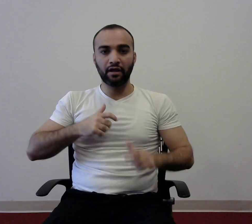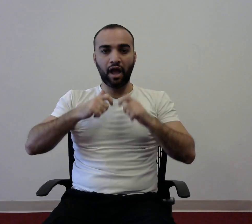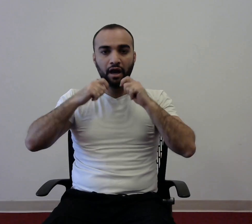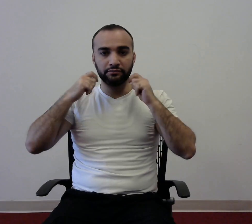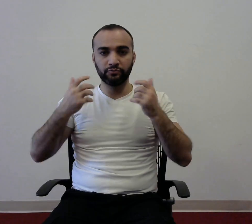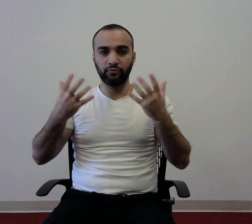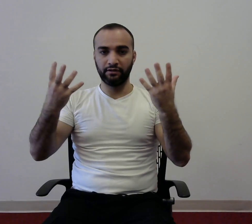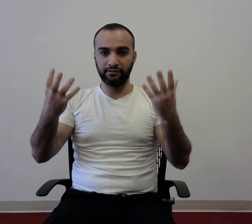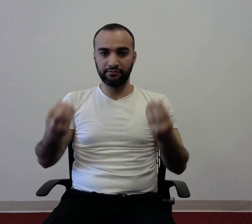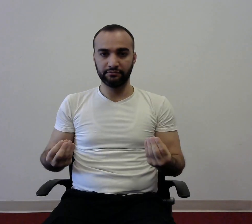ad günü